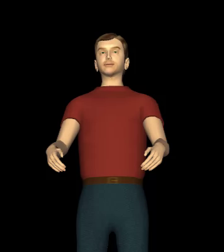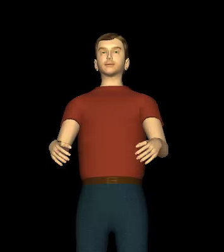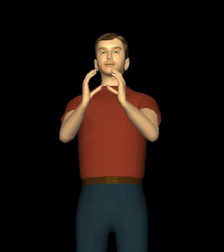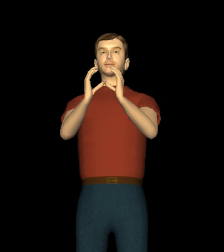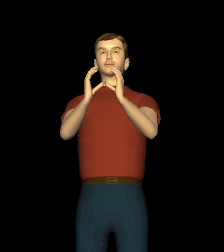عالِم